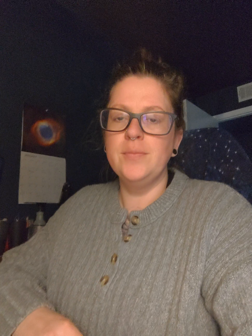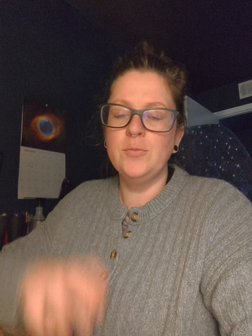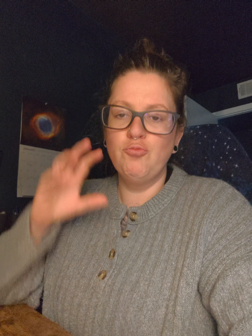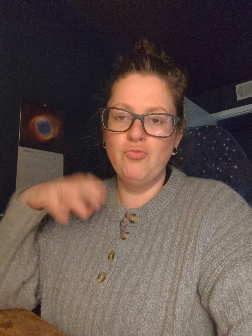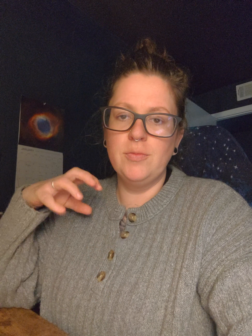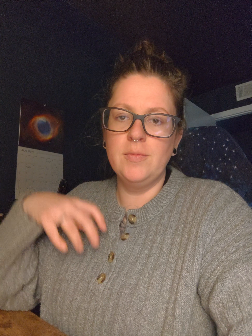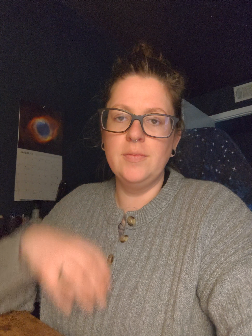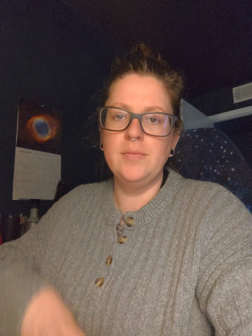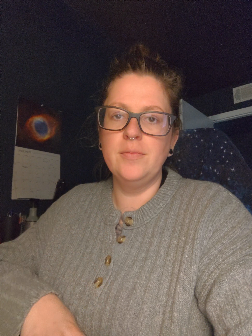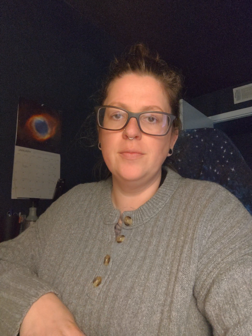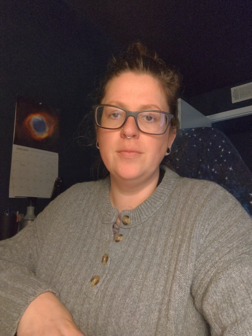rain